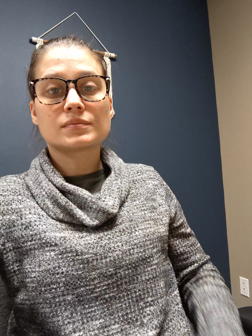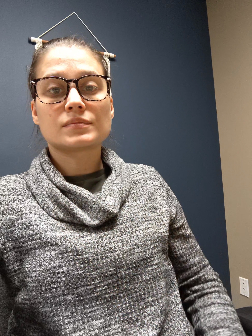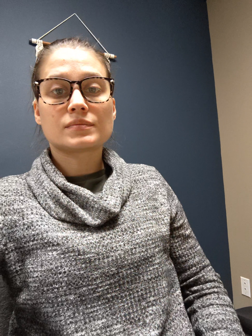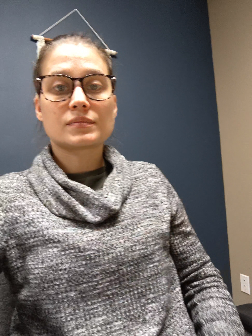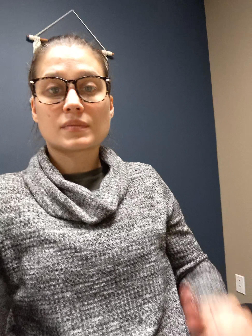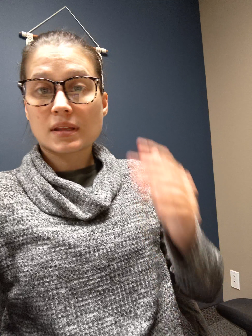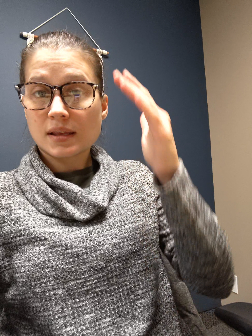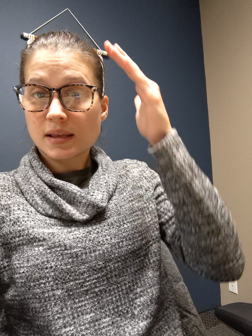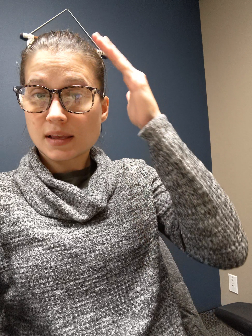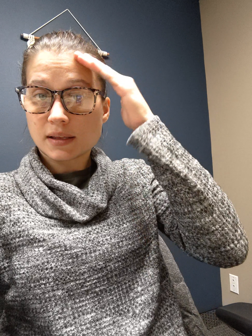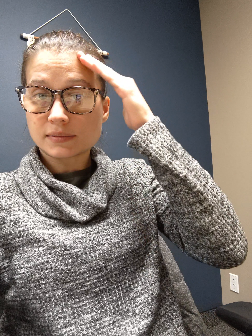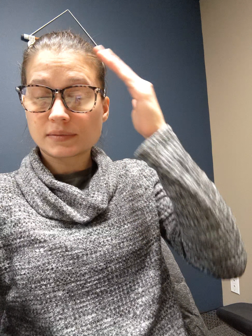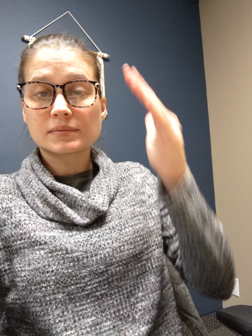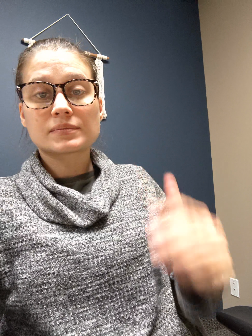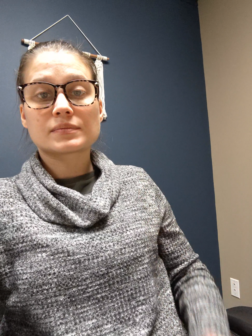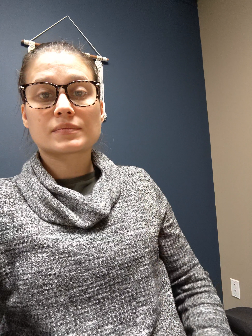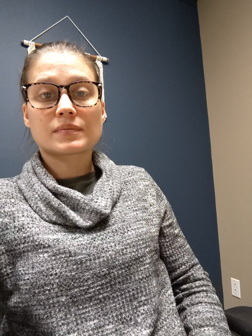hat